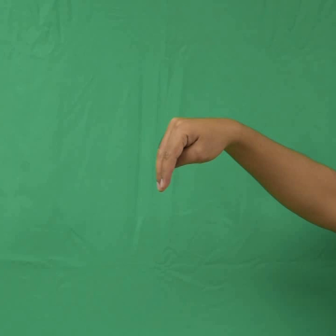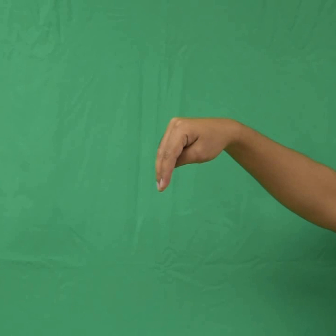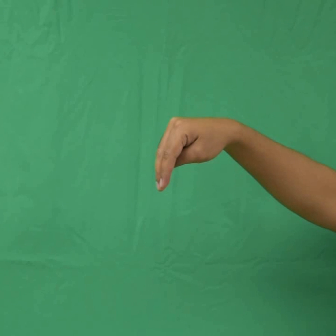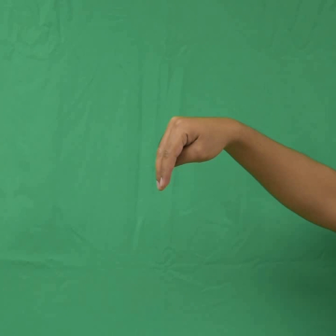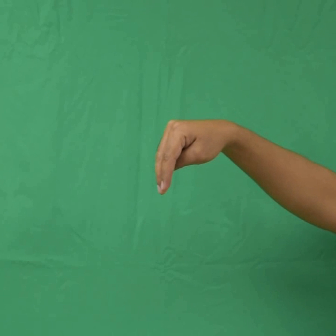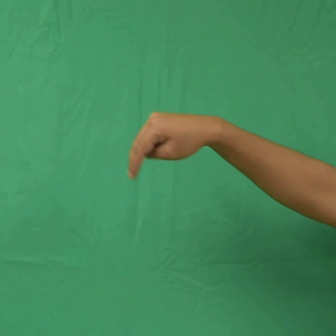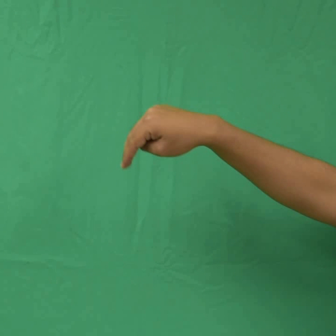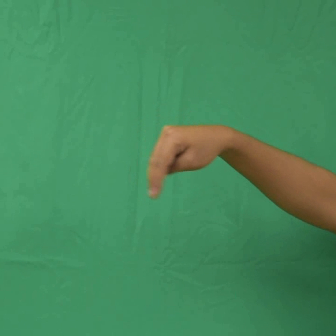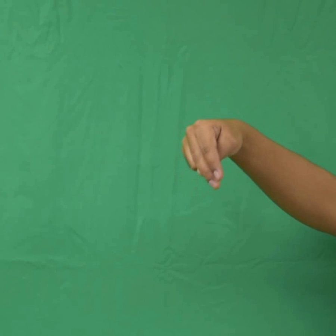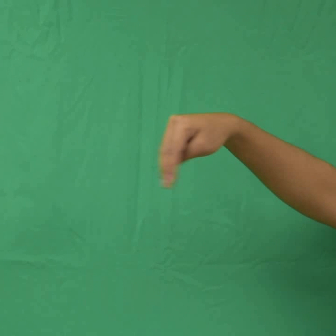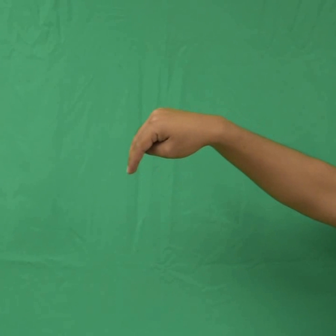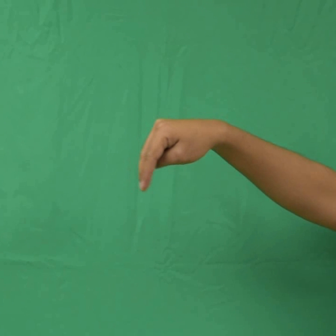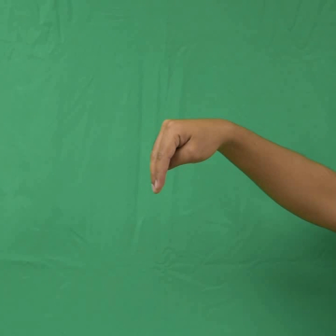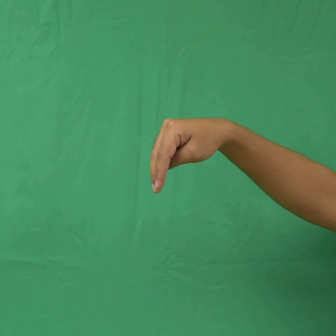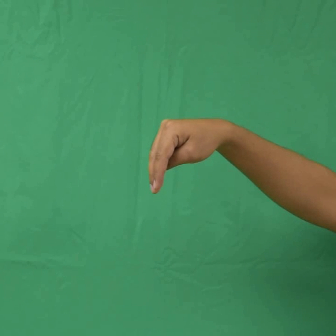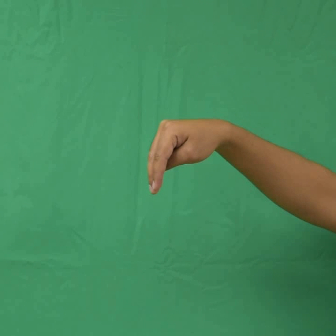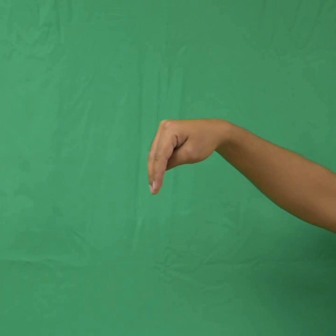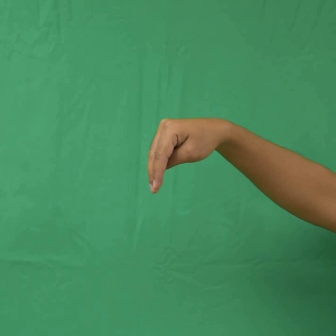Ñ